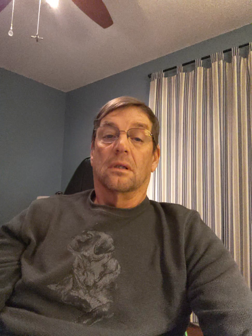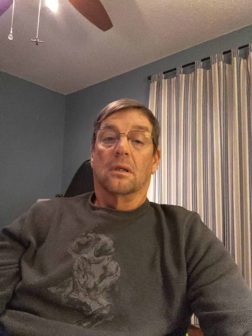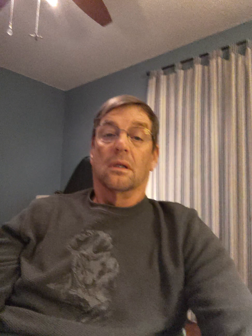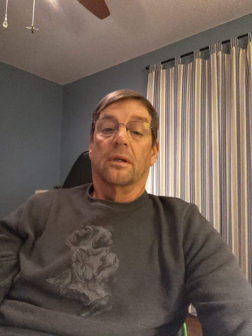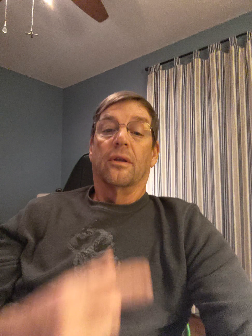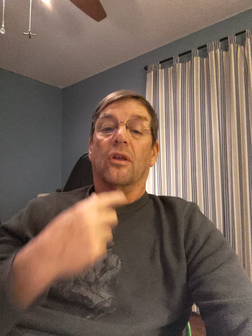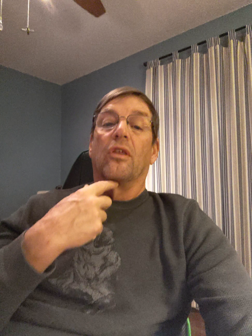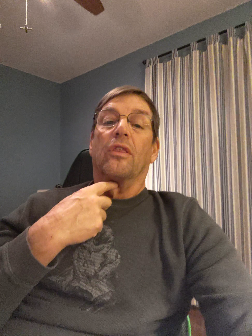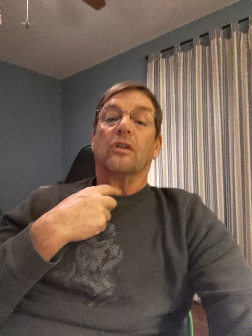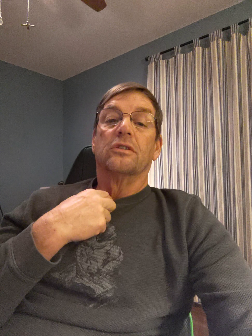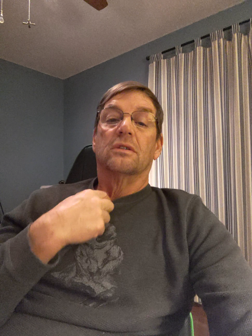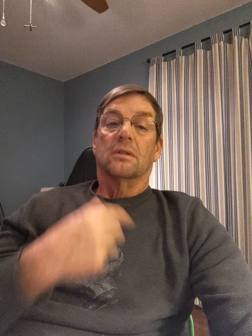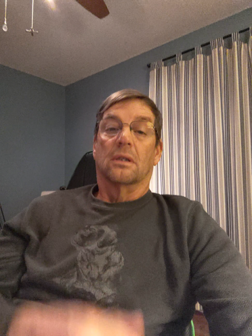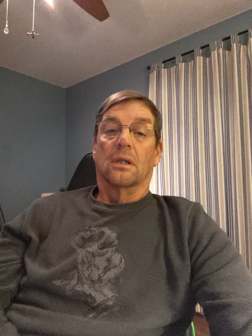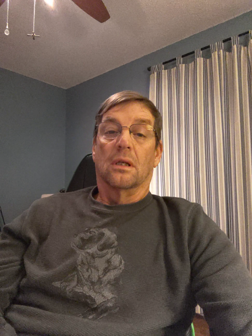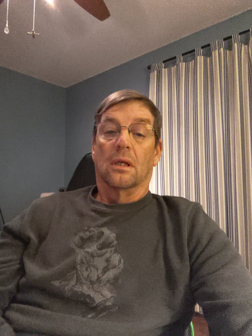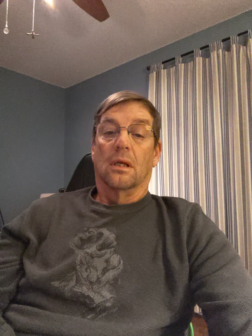thirsty